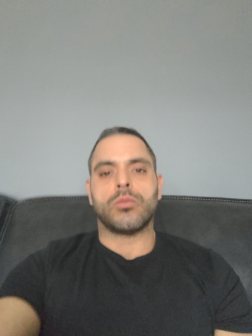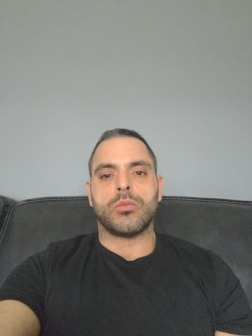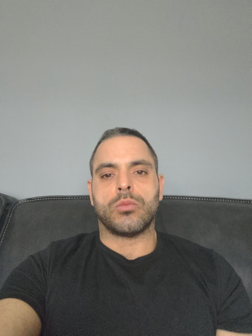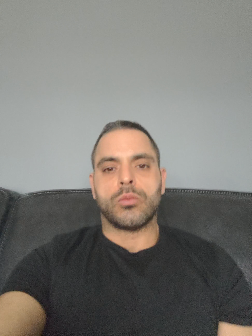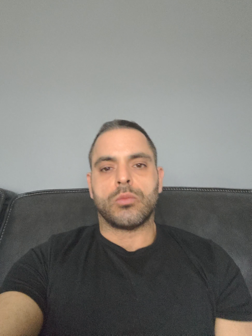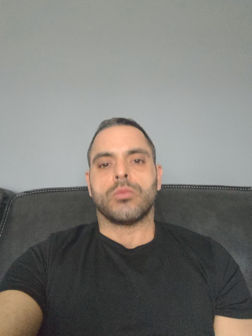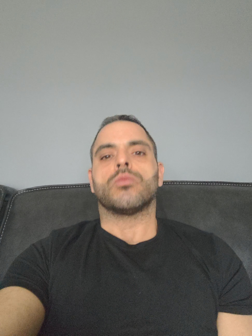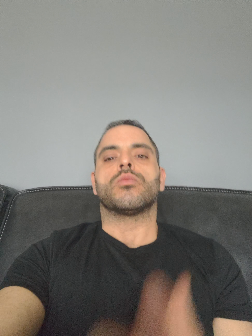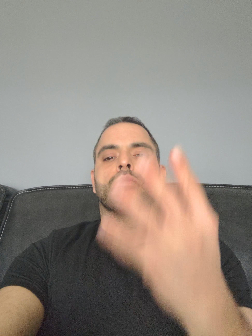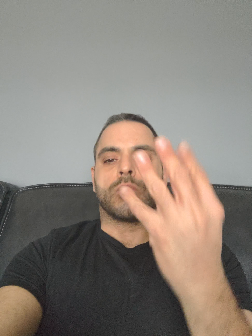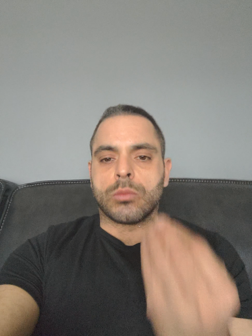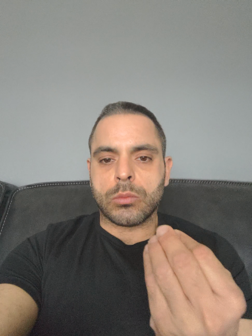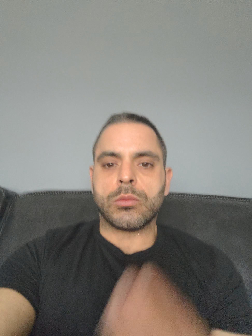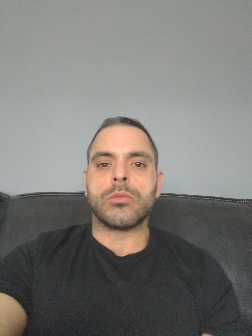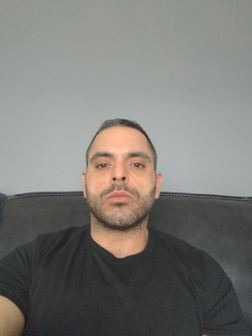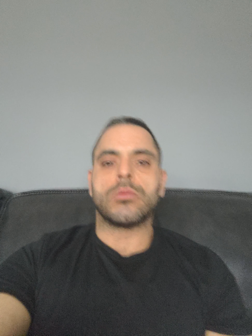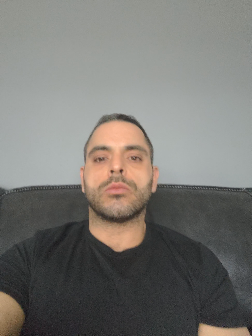wet